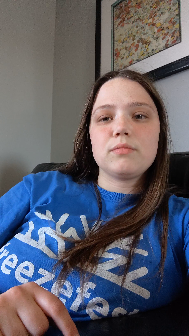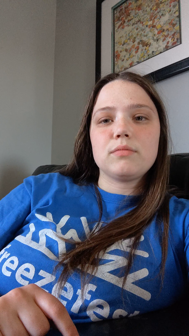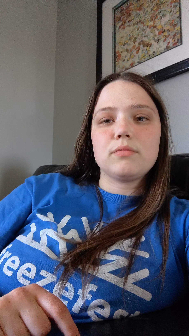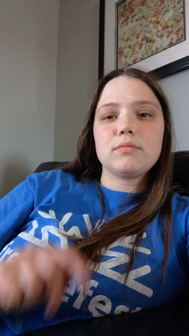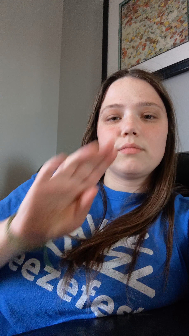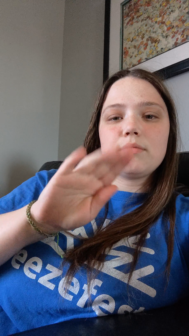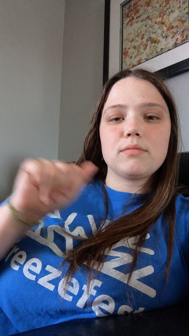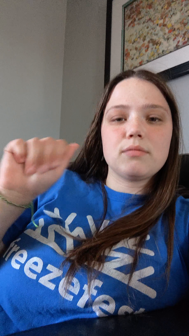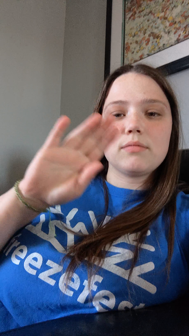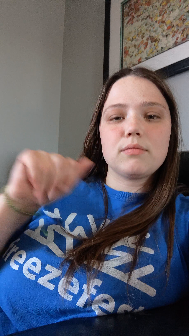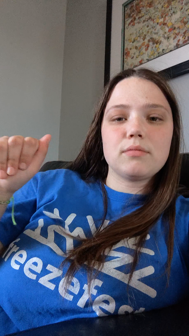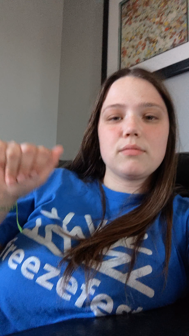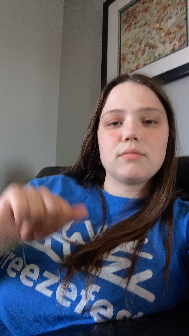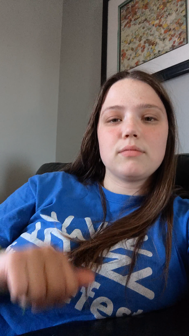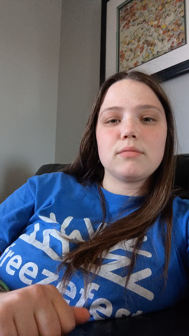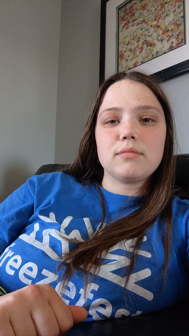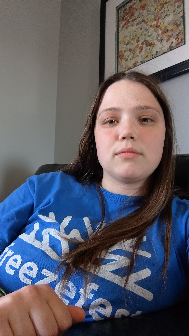baa baa